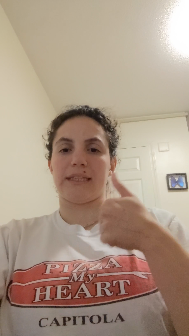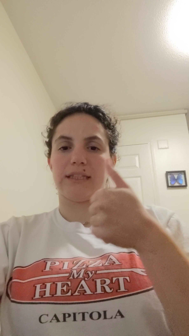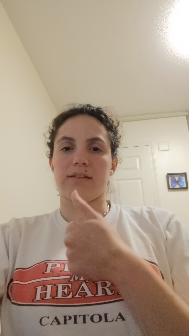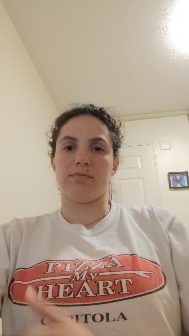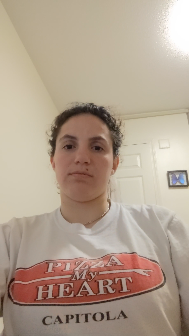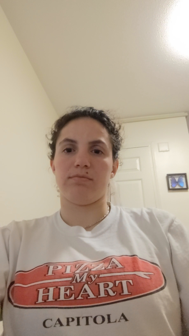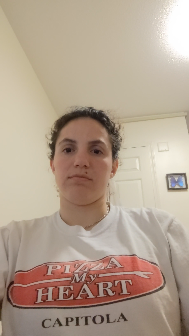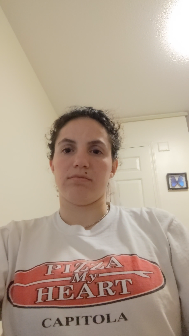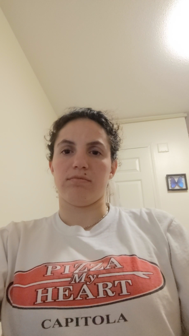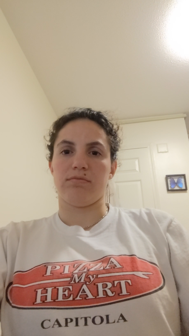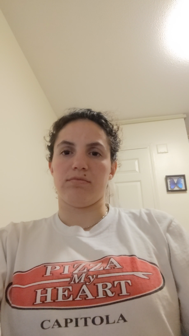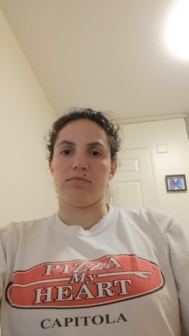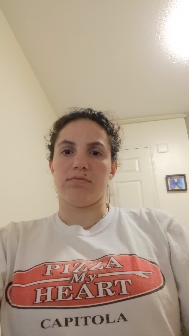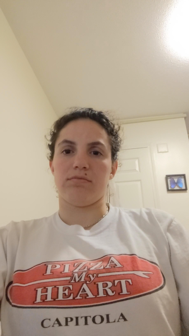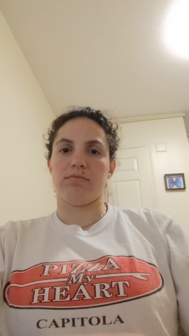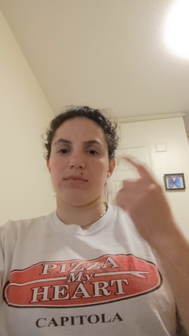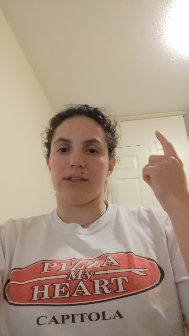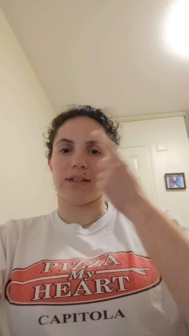day